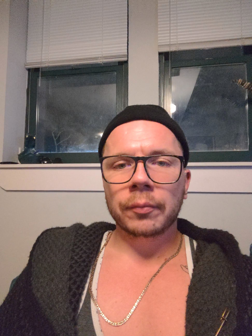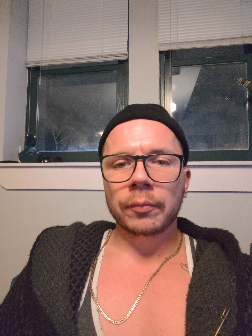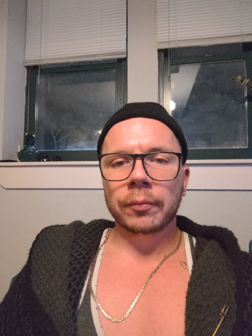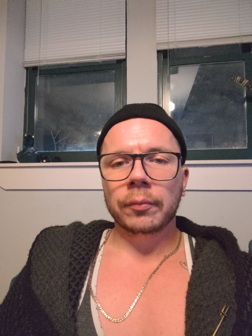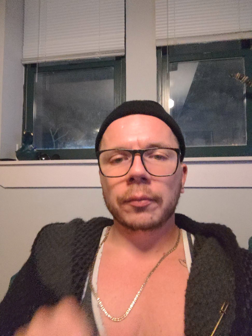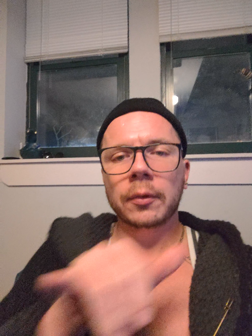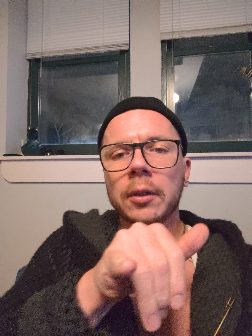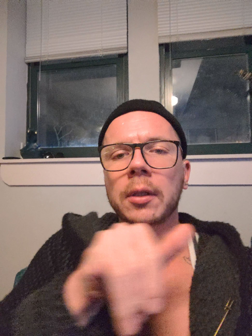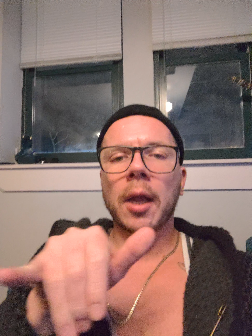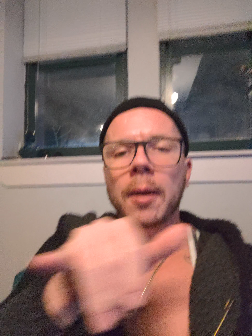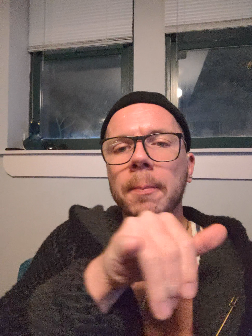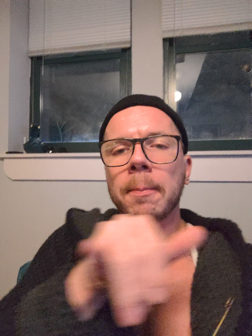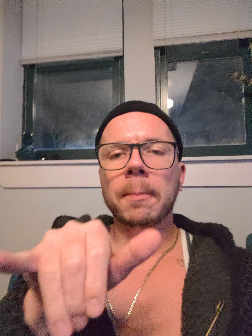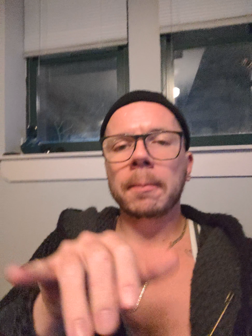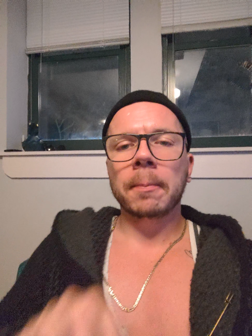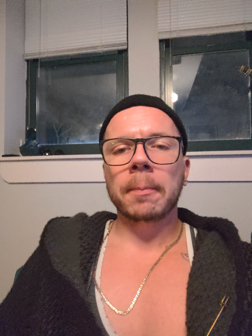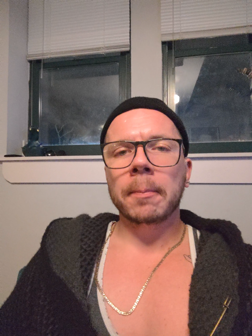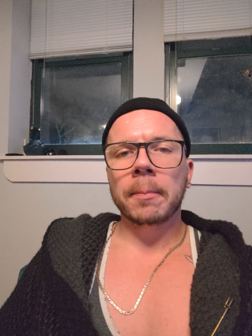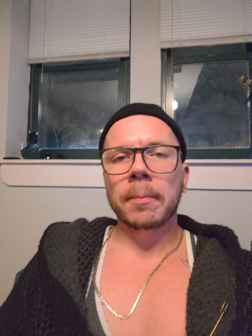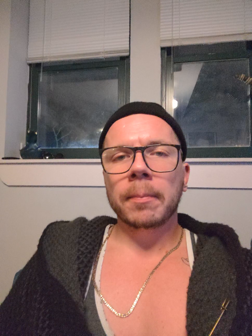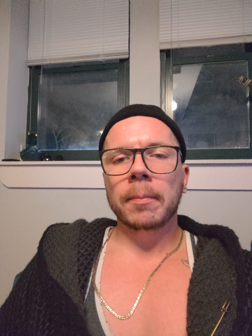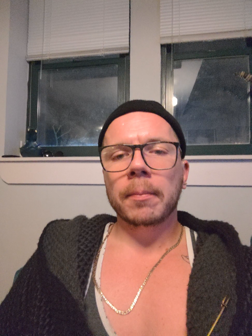same